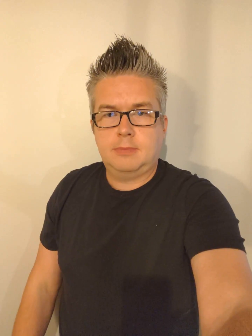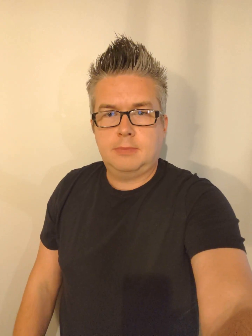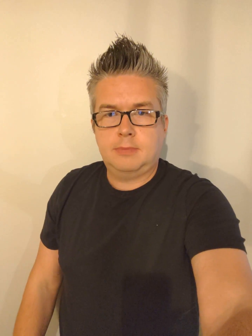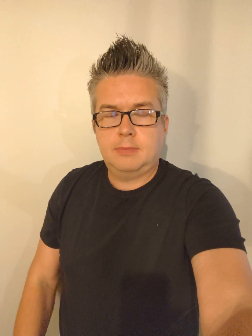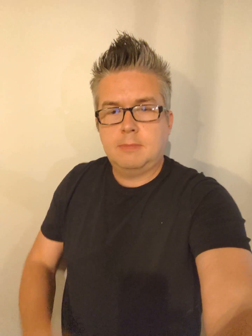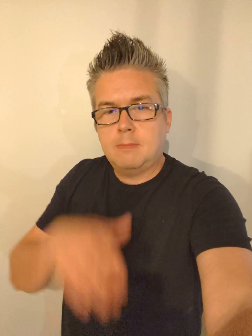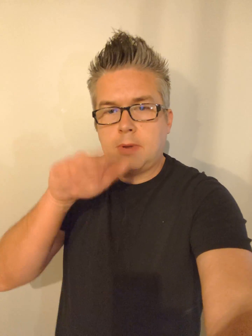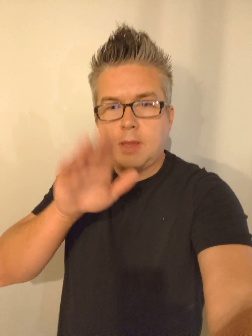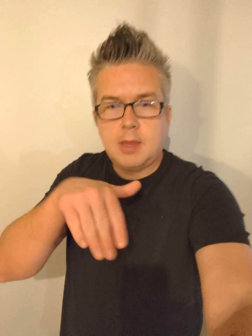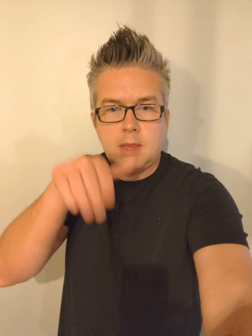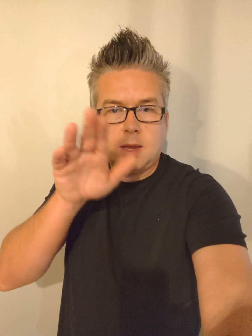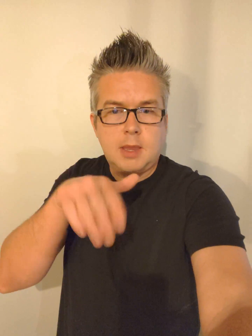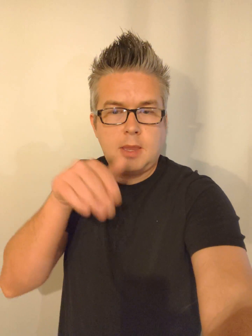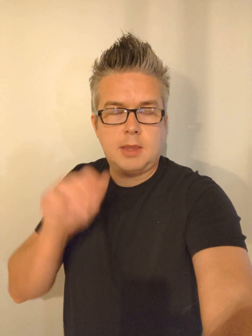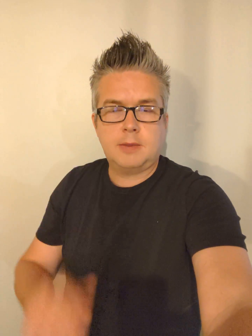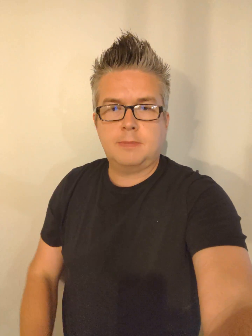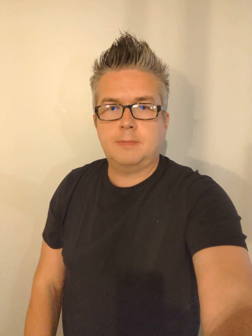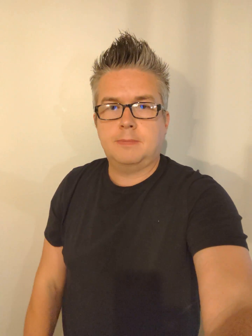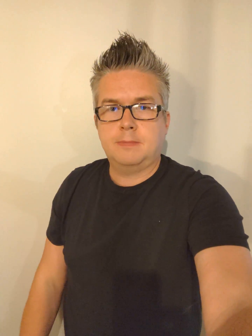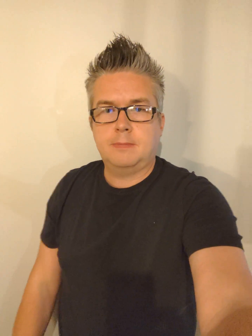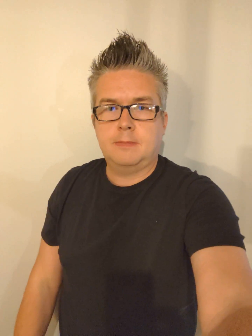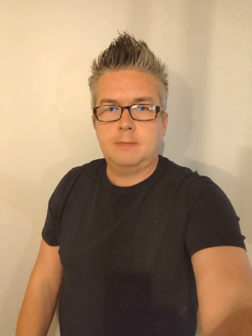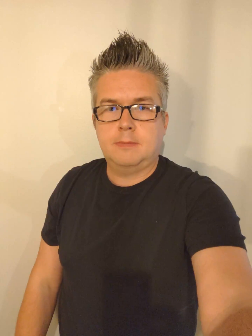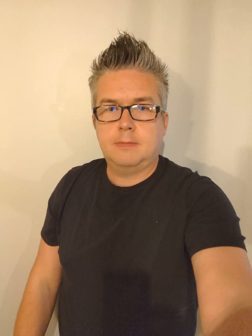paint